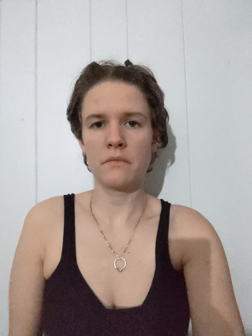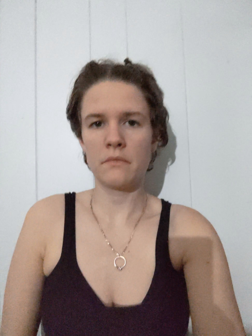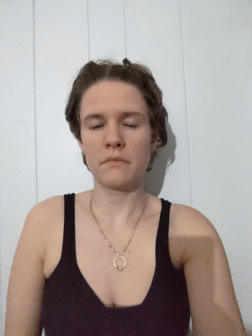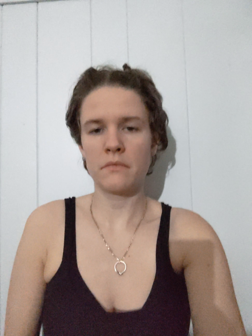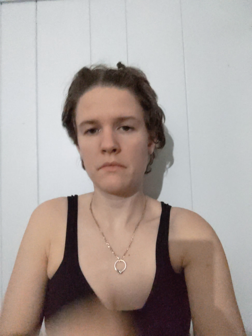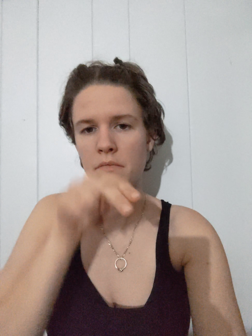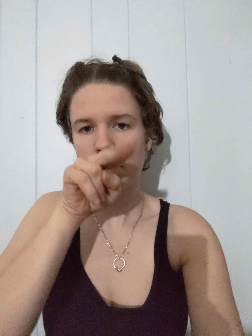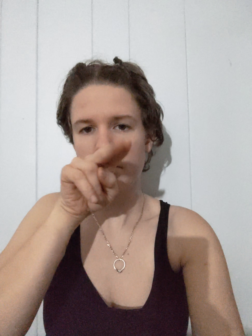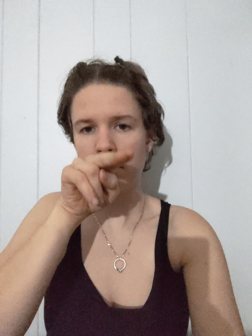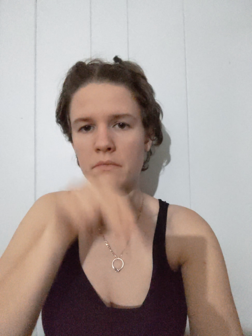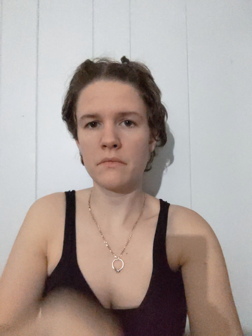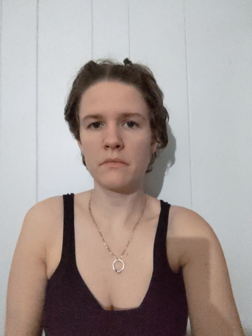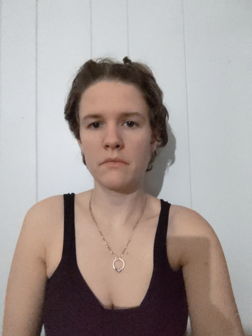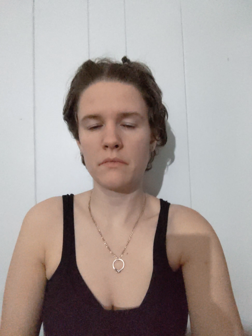tongue